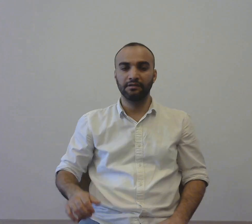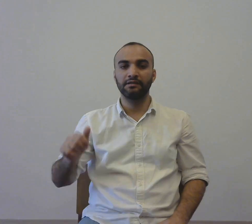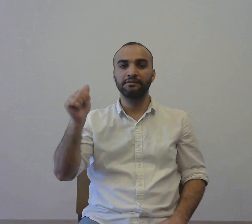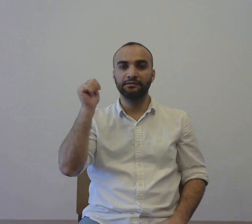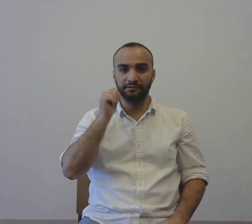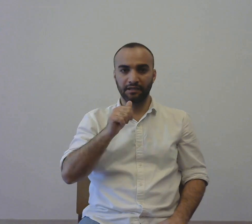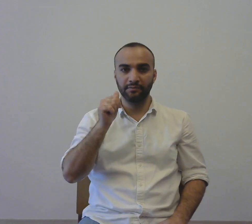sabah